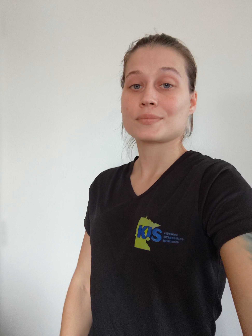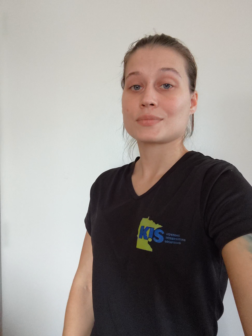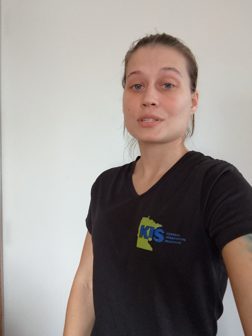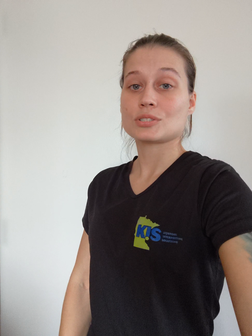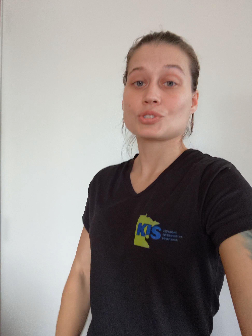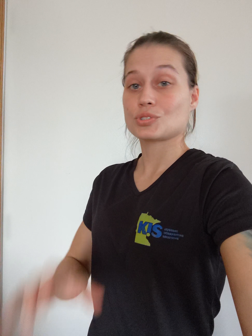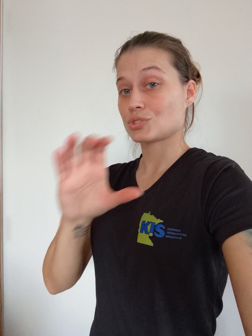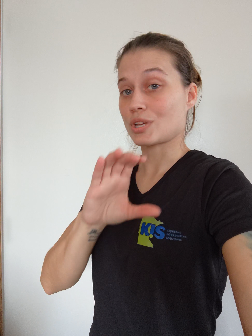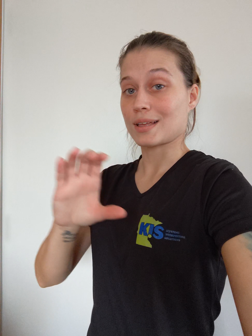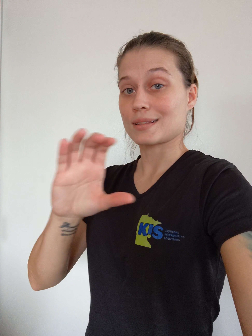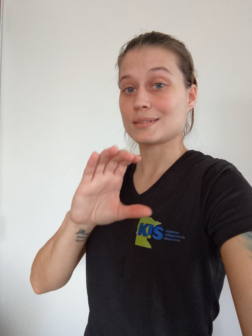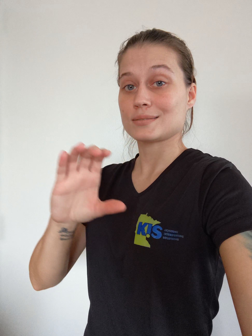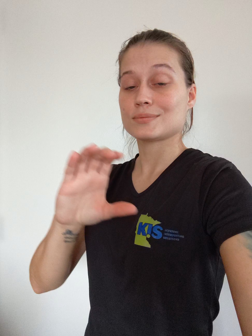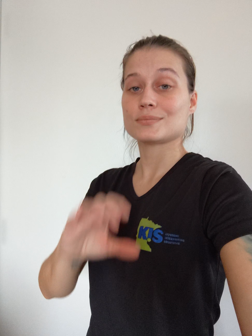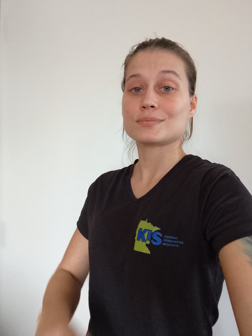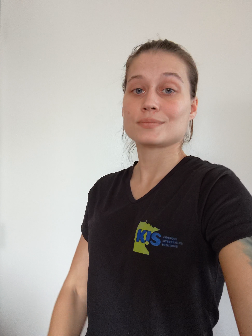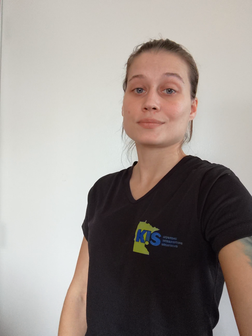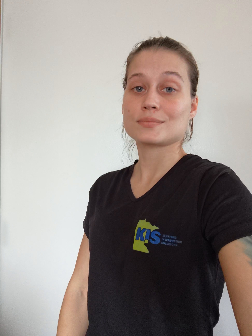chocolate